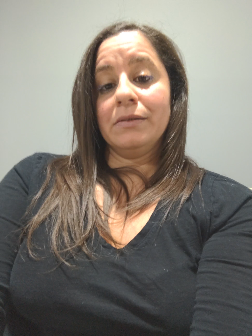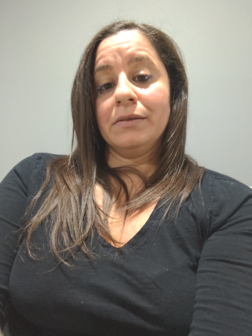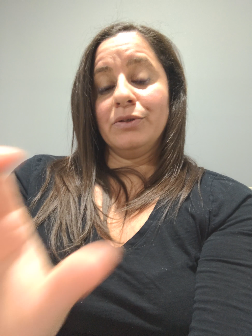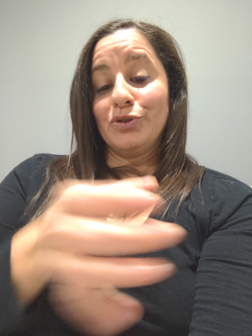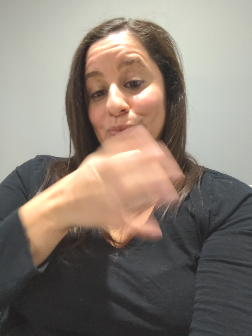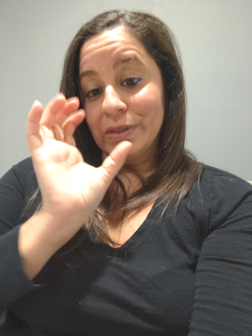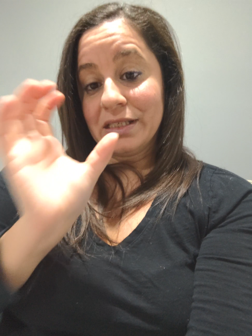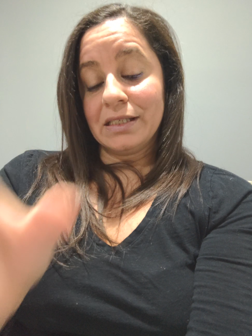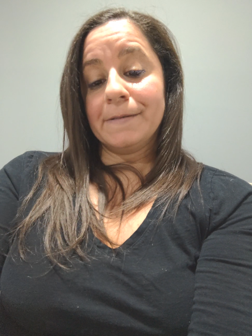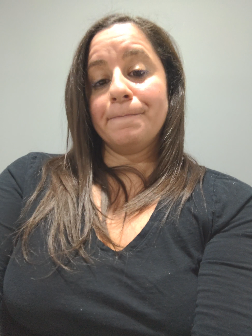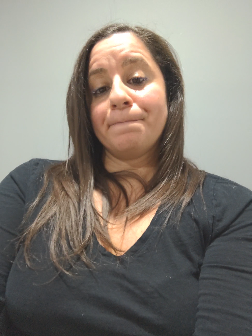drink